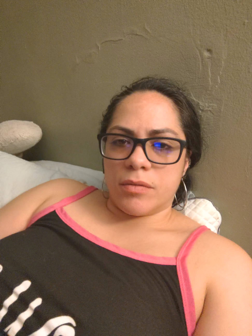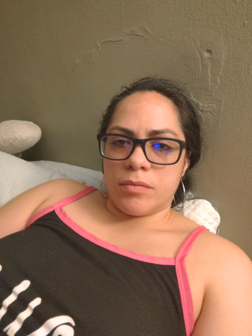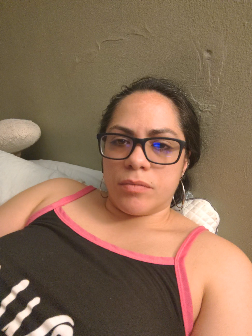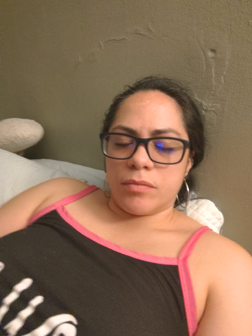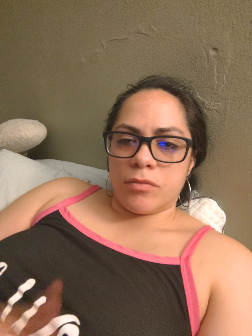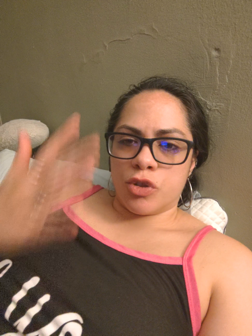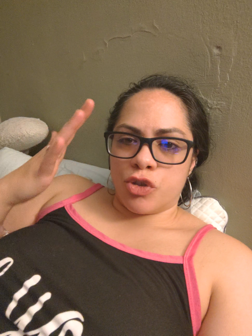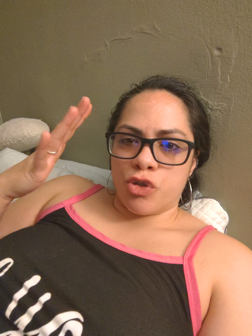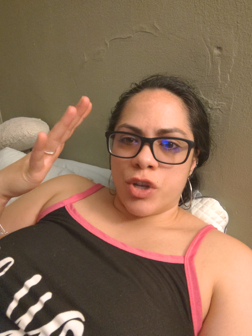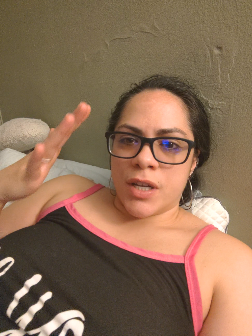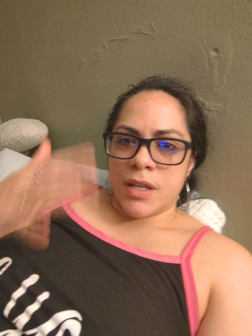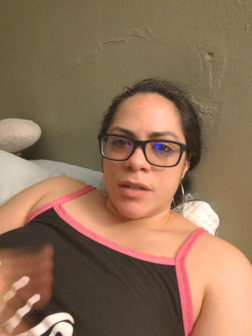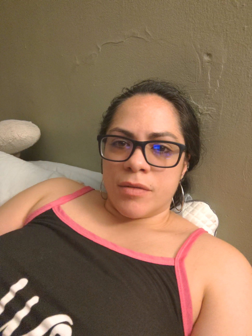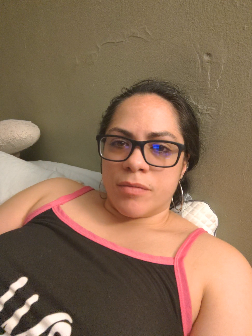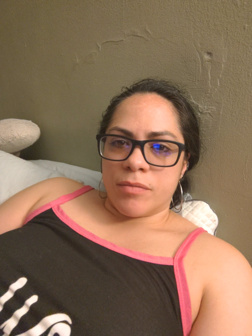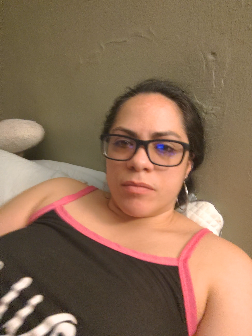tree